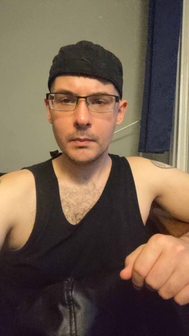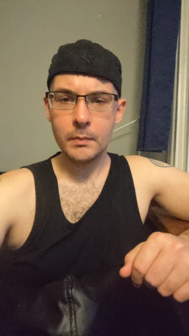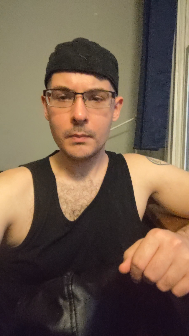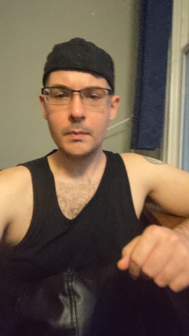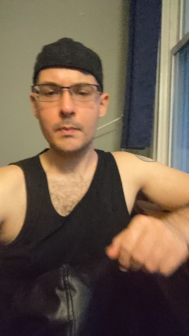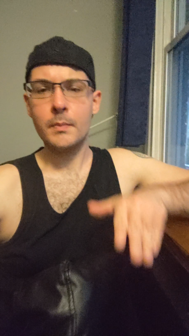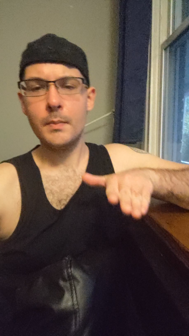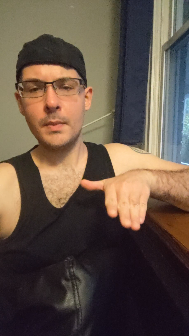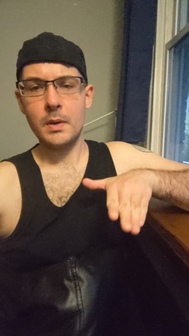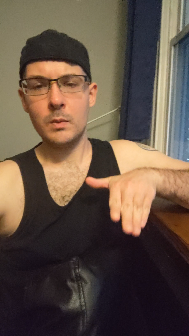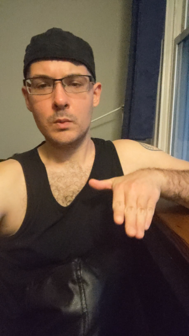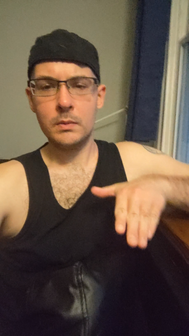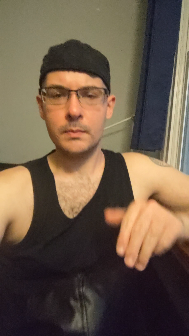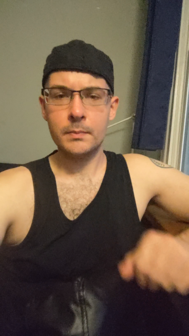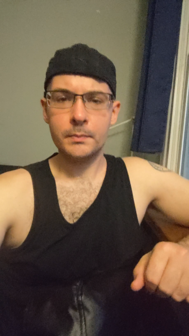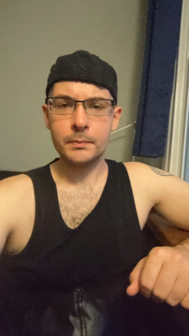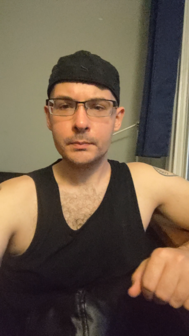penguin